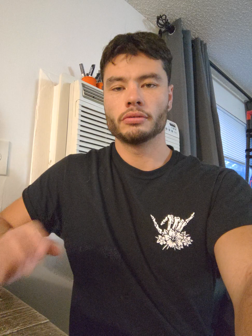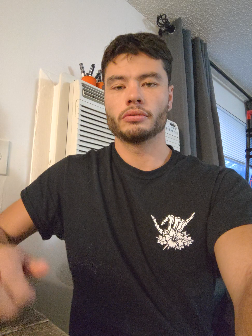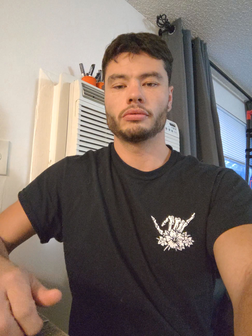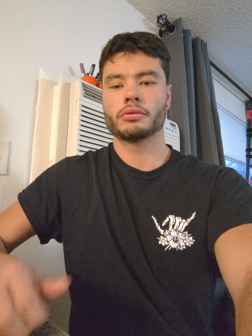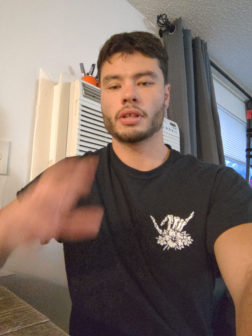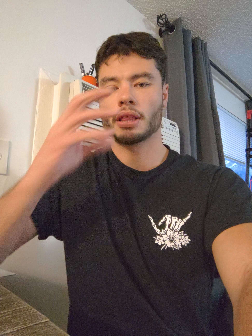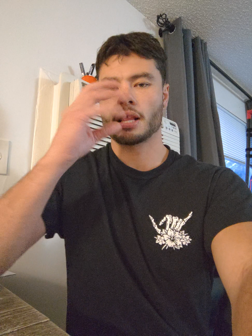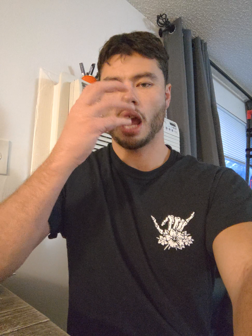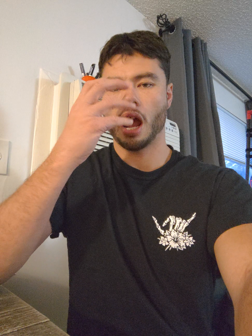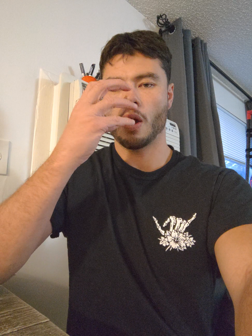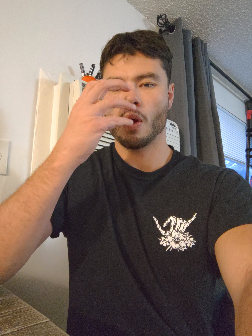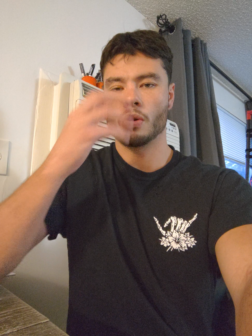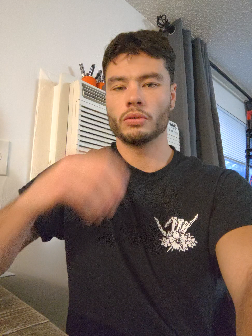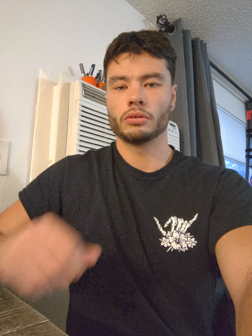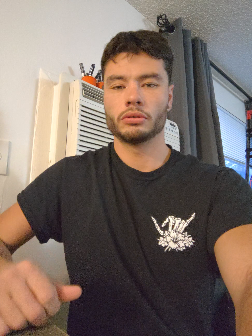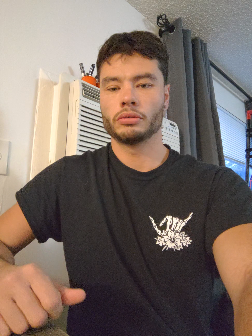clown